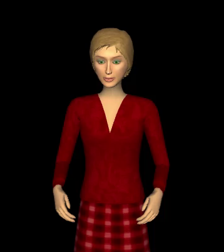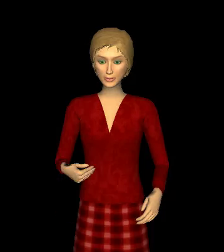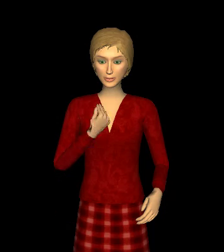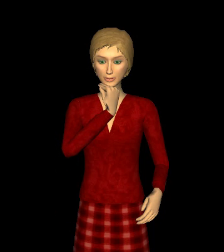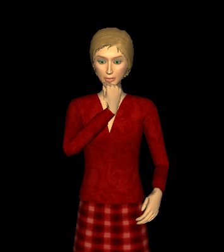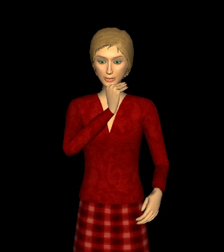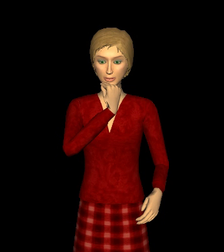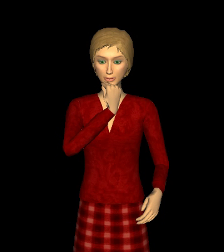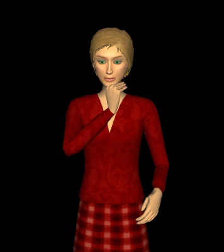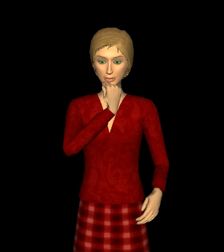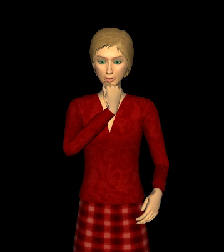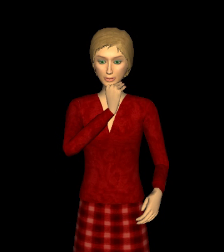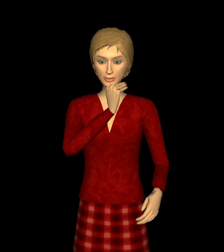يشعر بالبرد